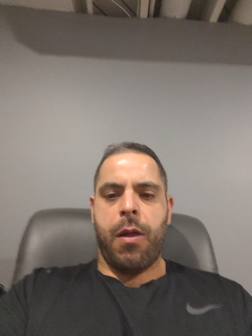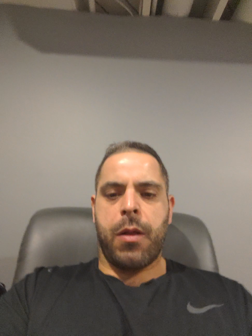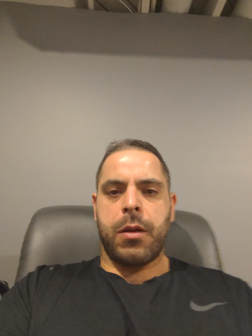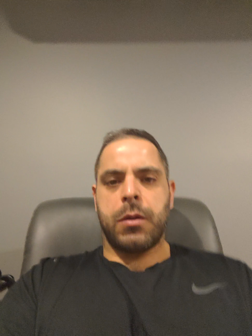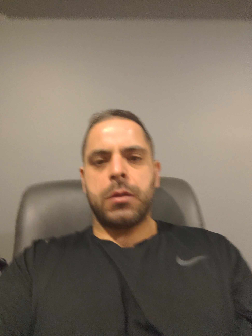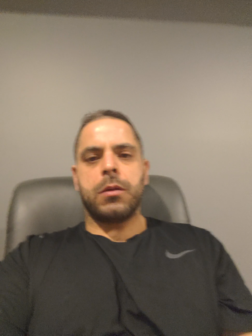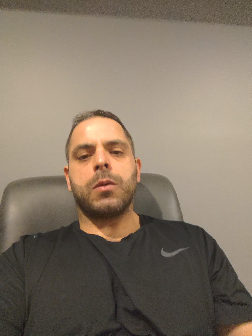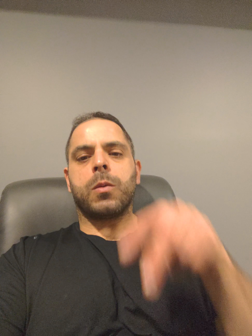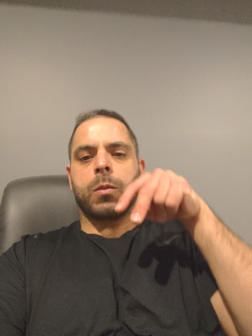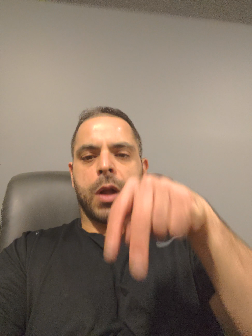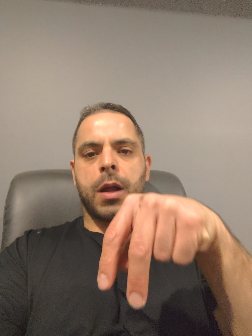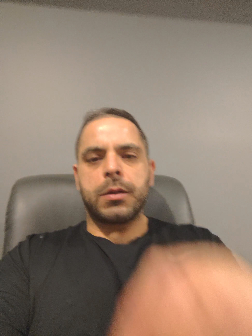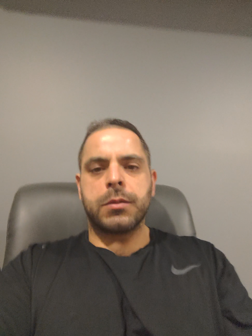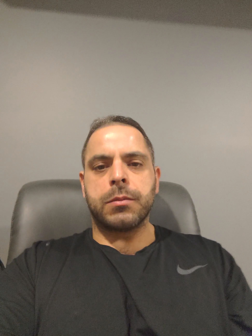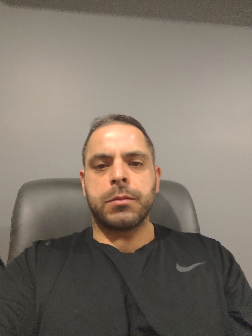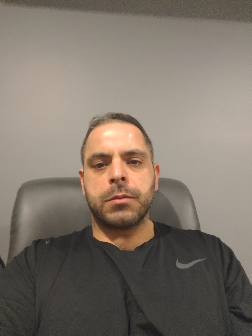ride